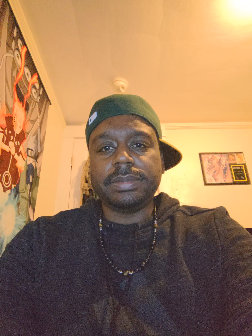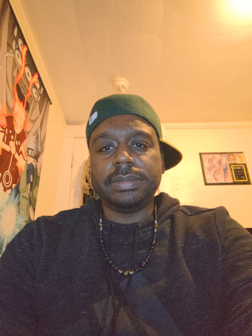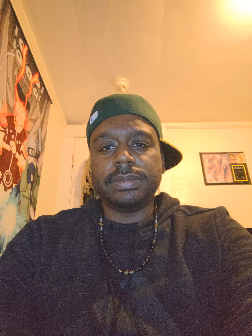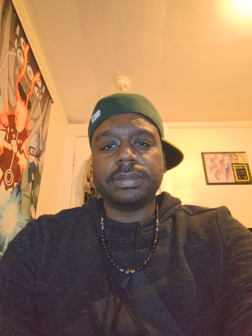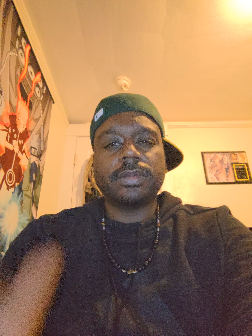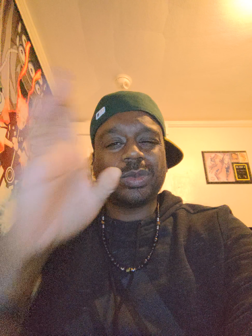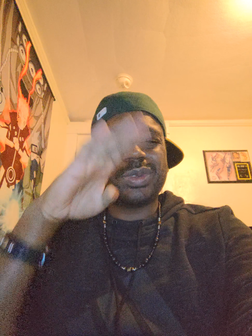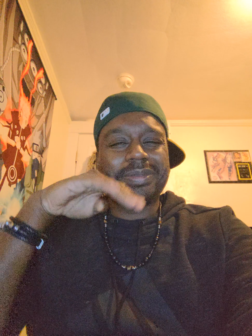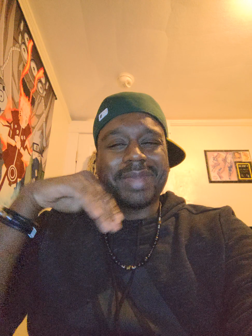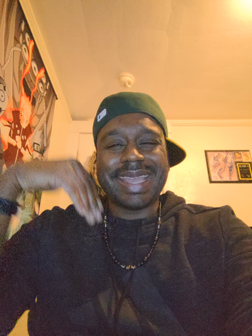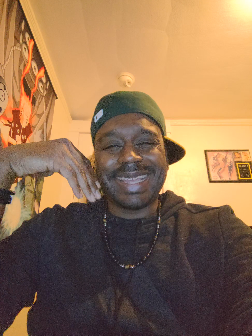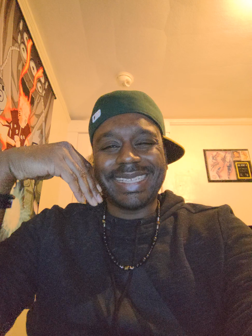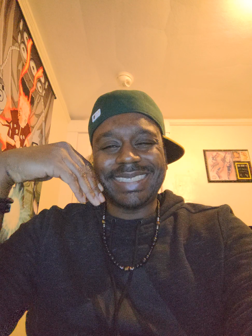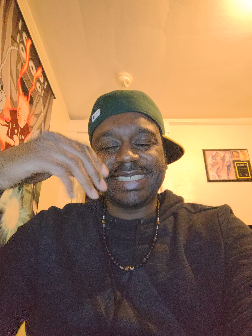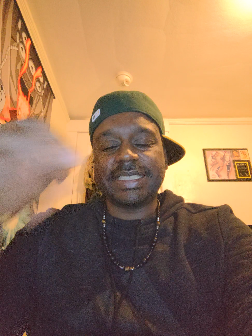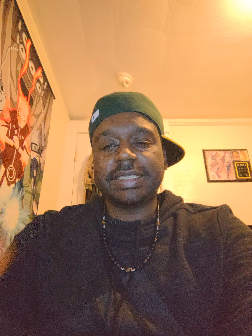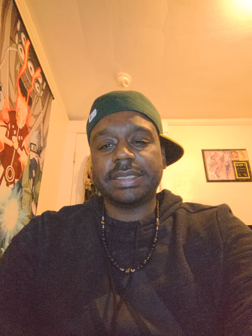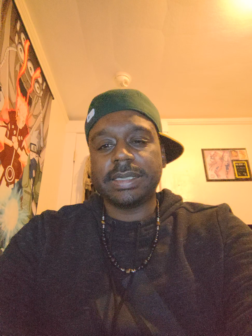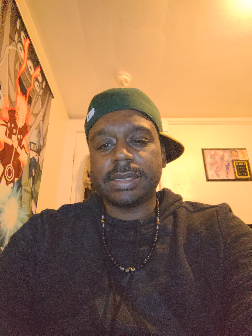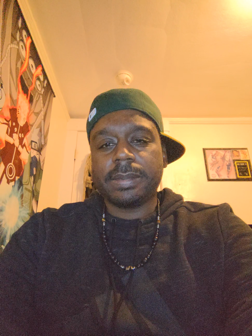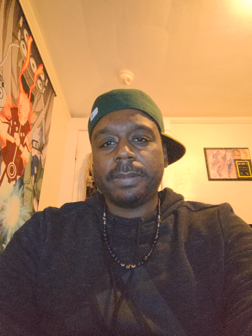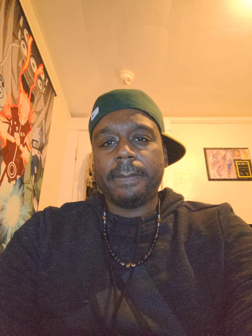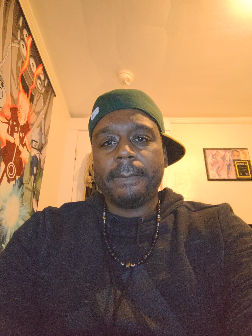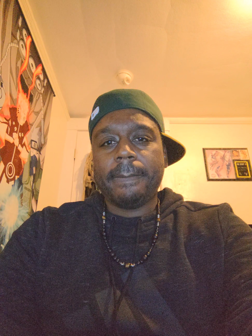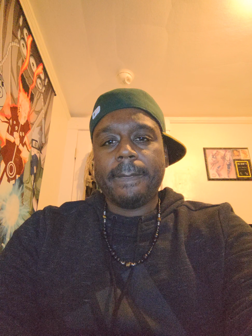smile